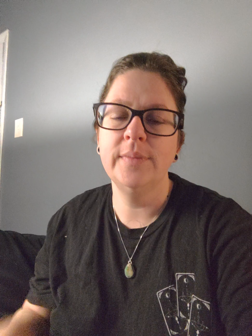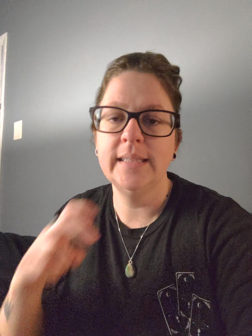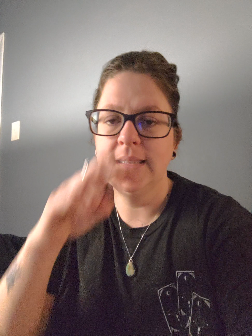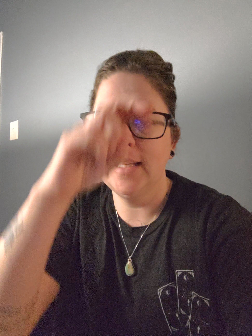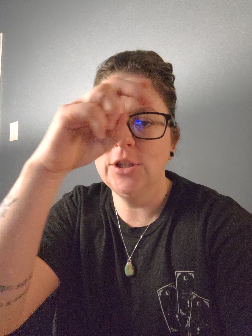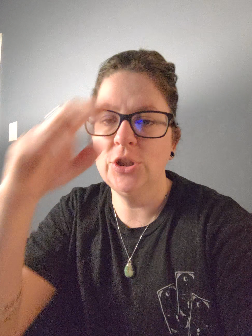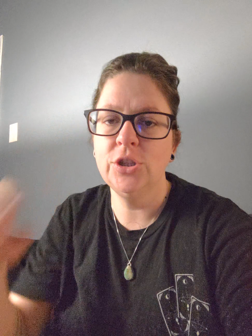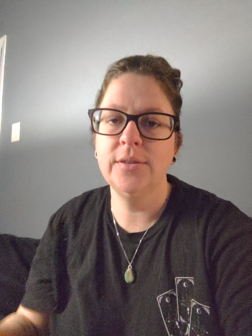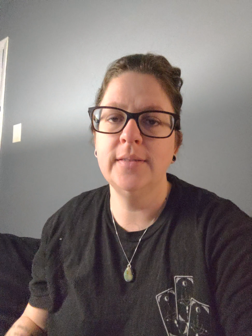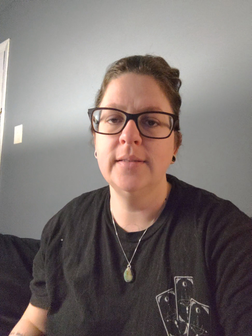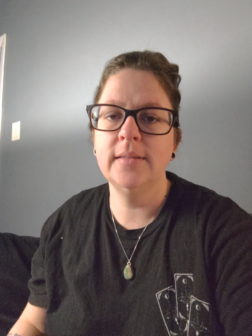stairs